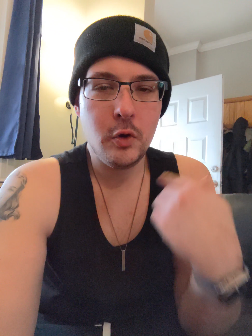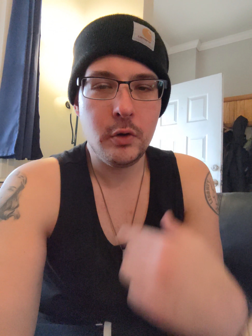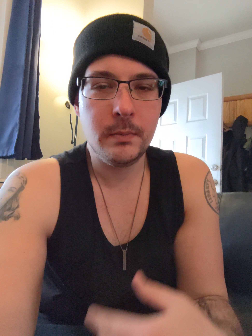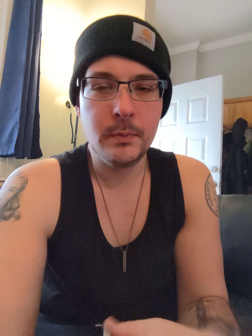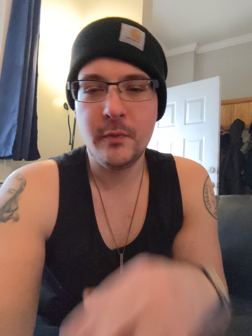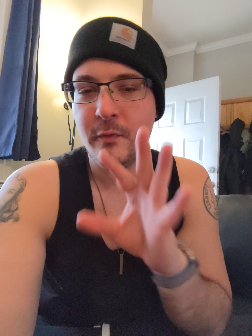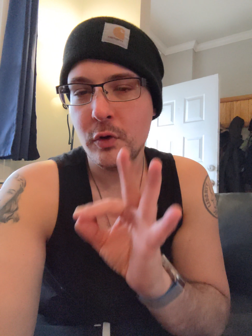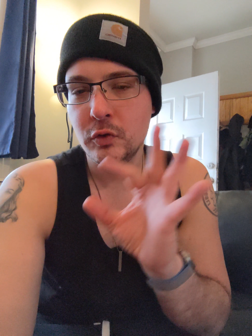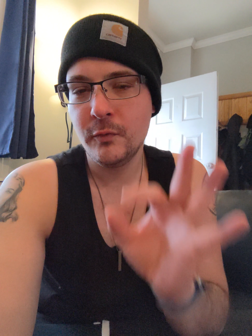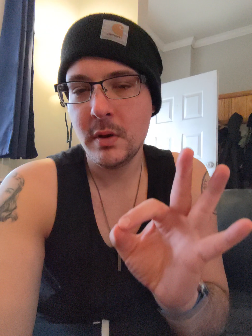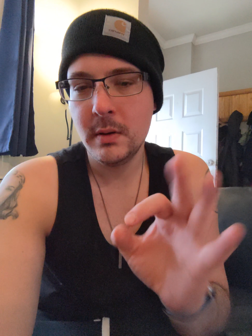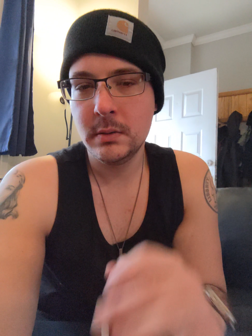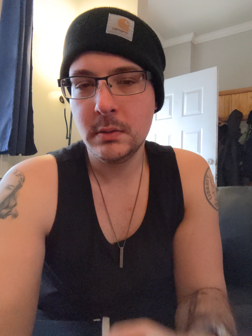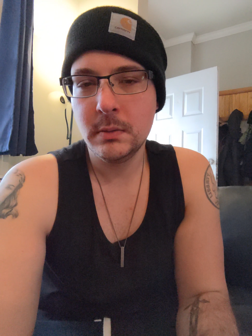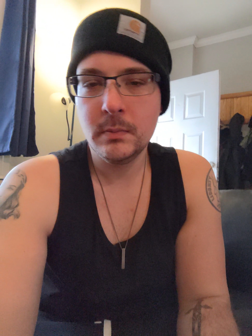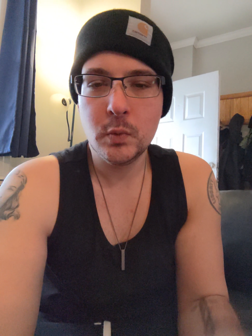french fries